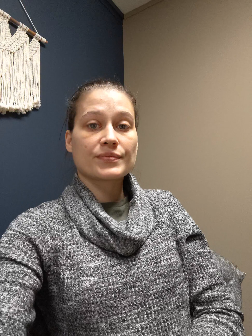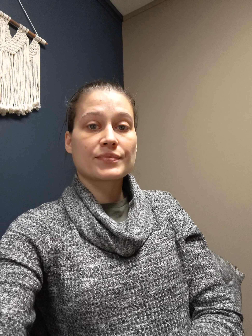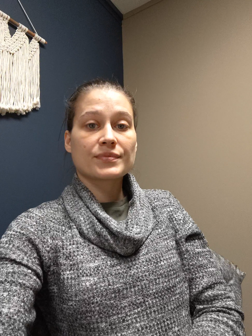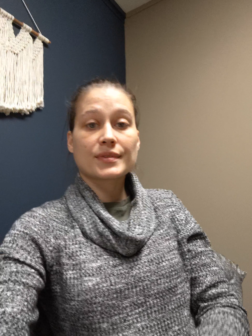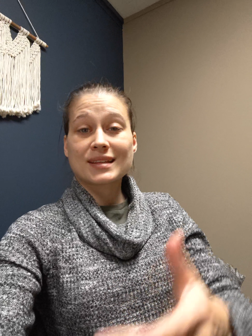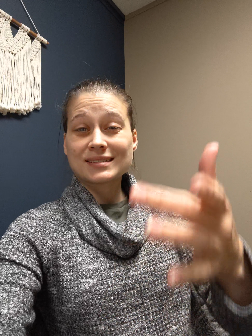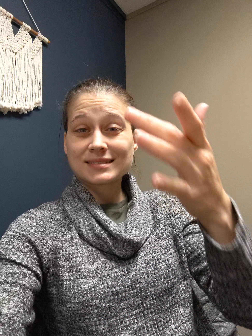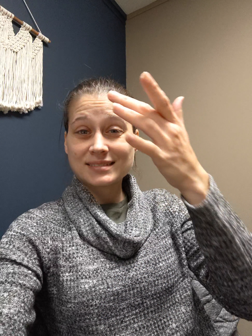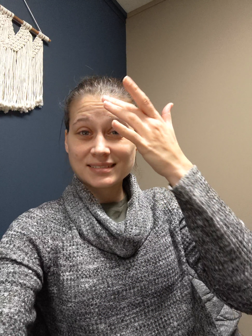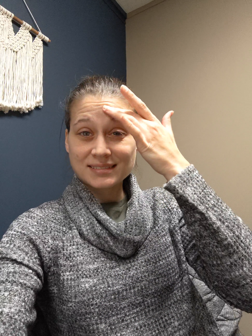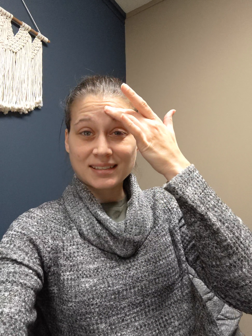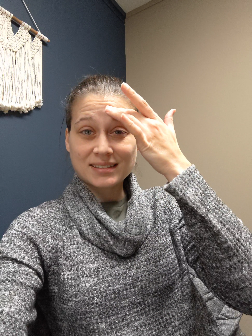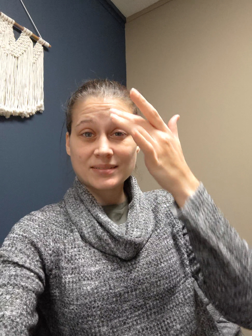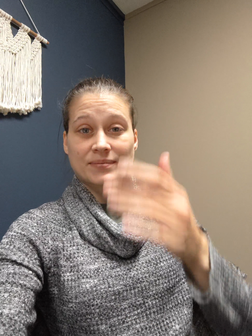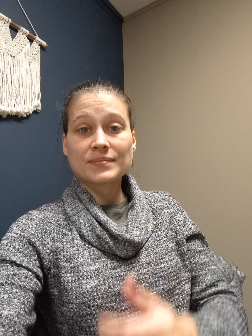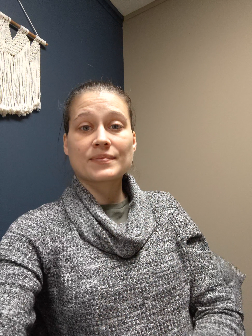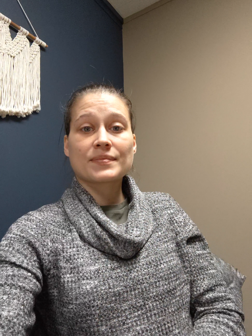sick